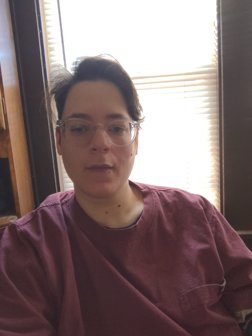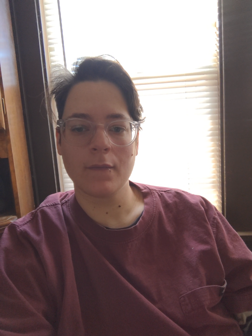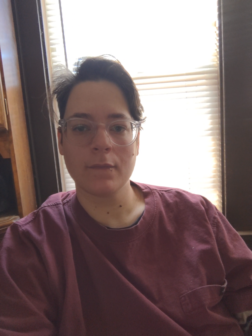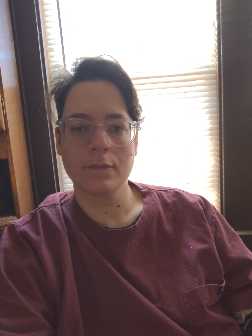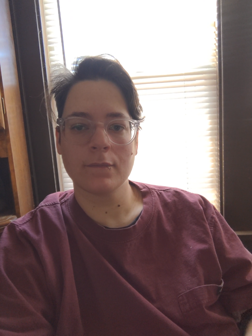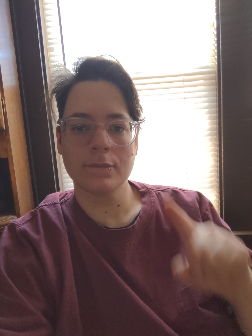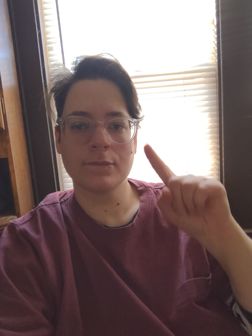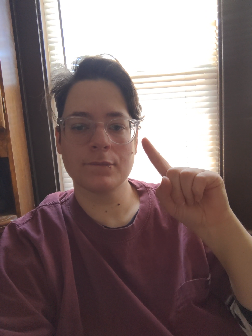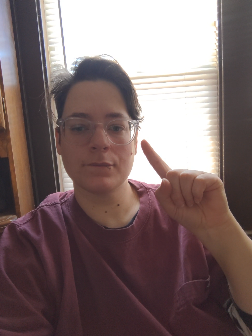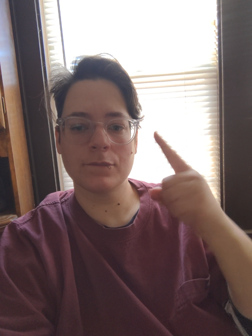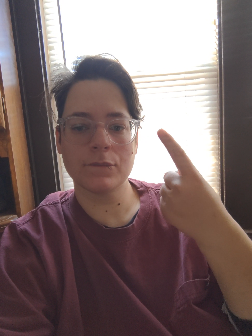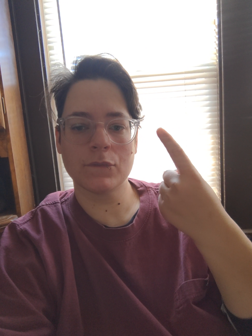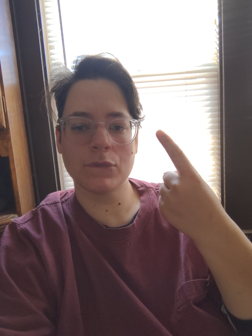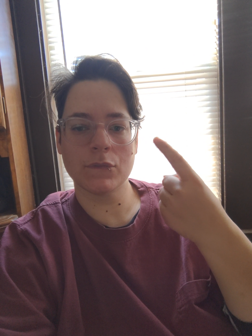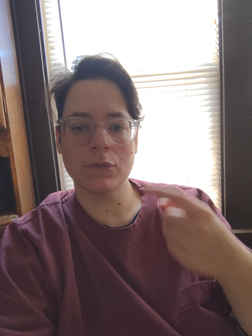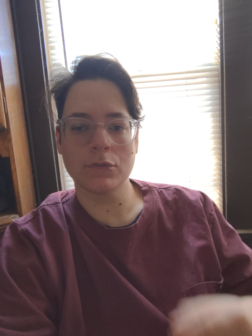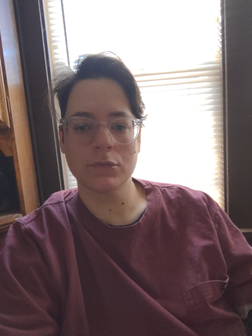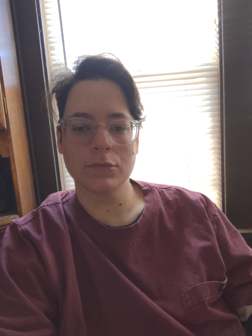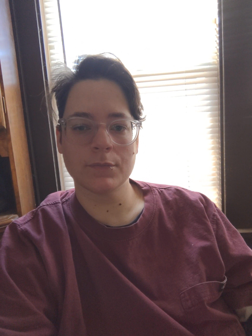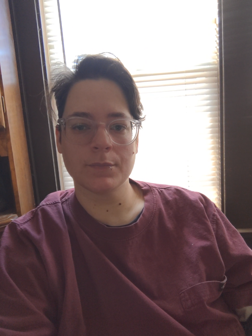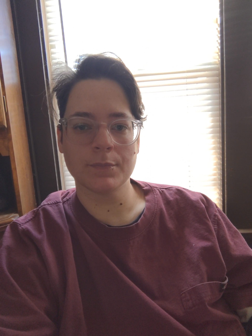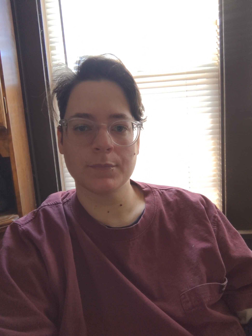first